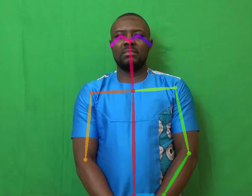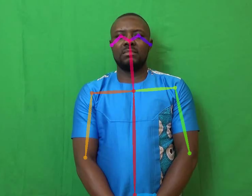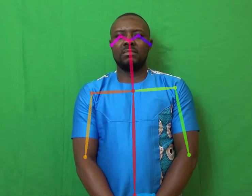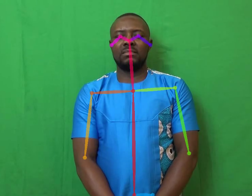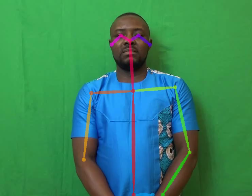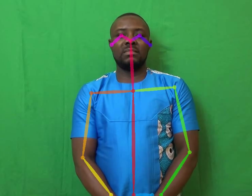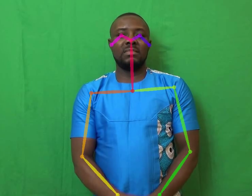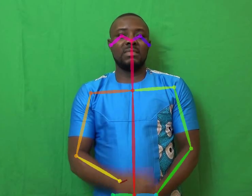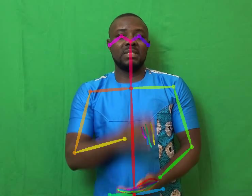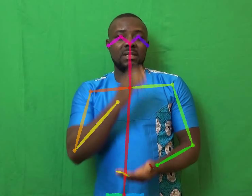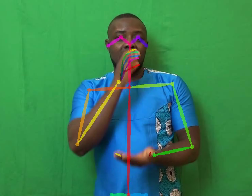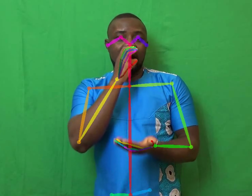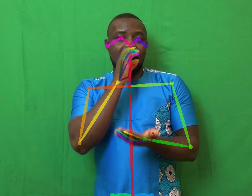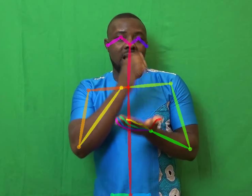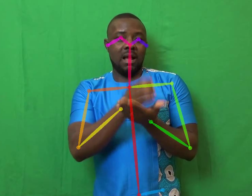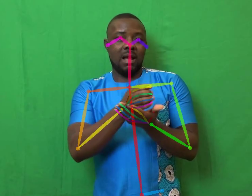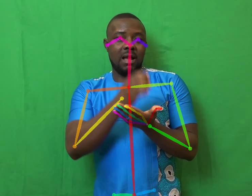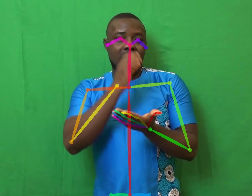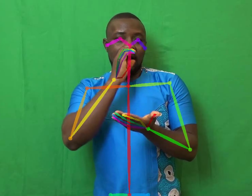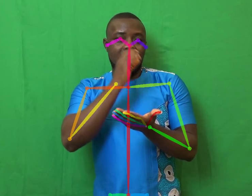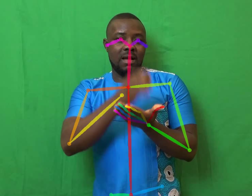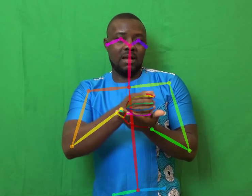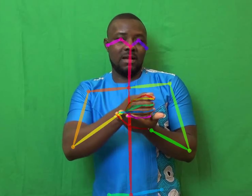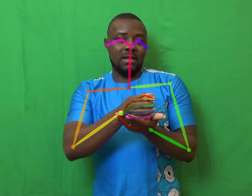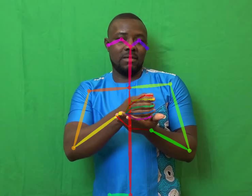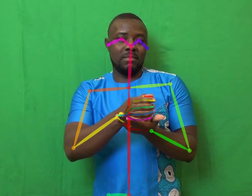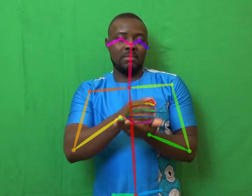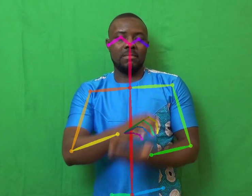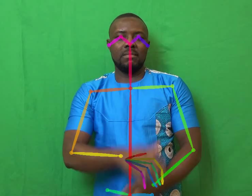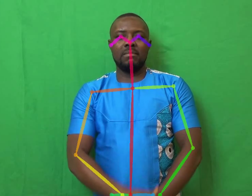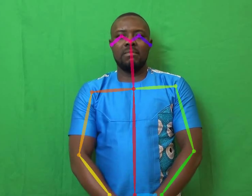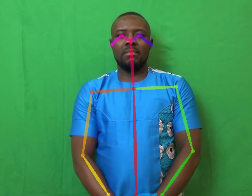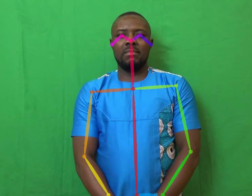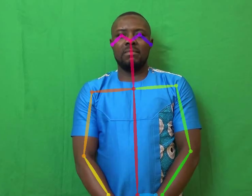cup